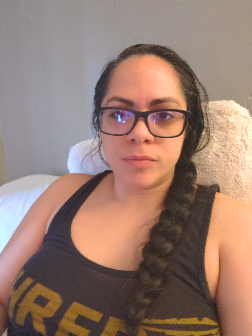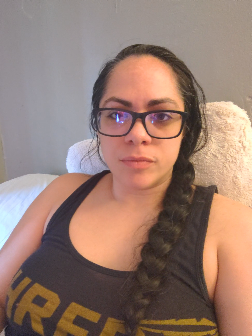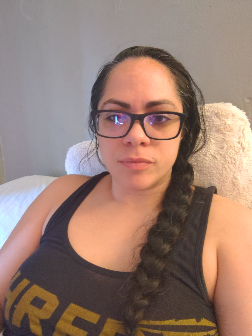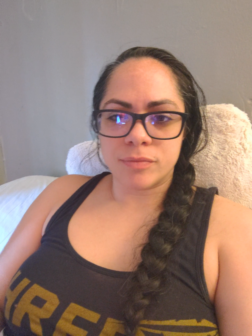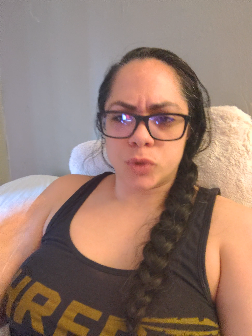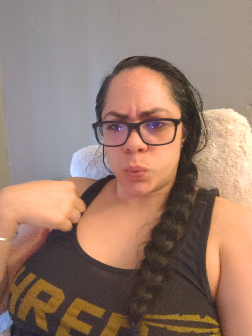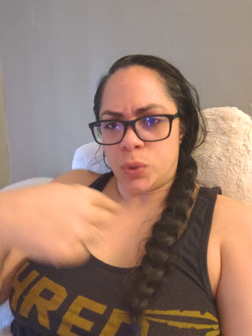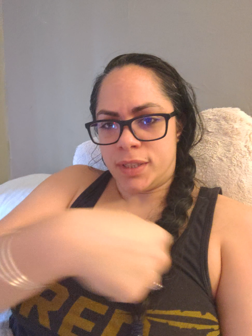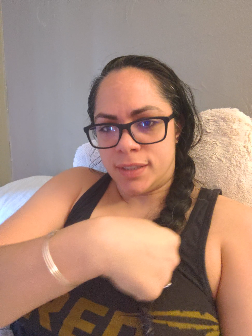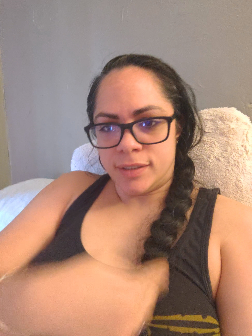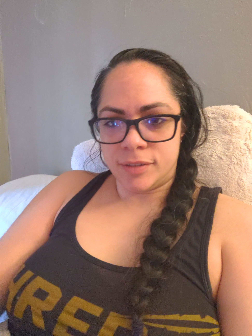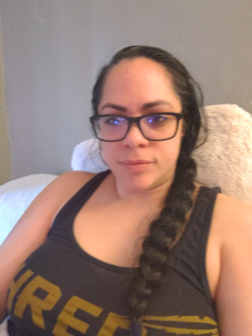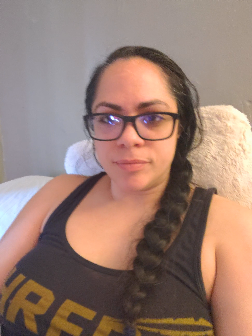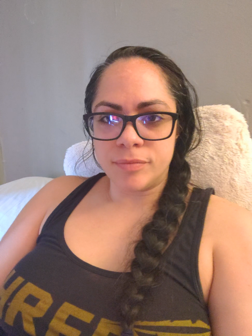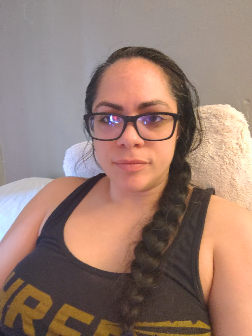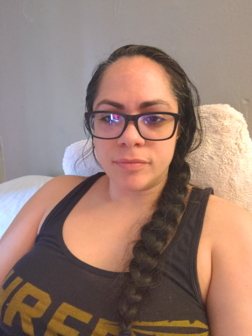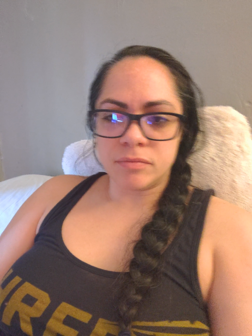we